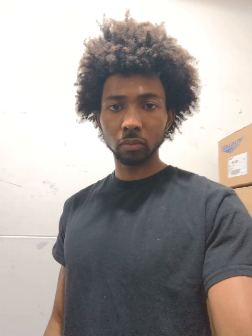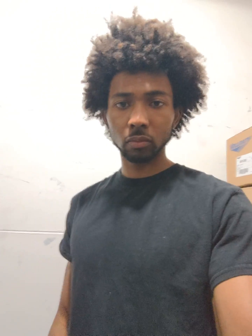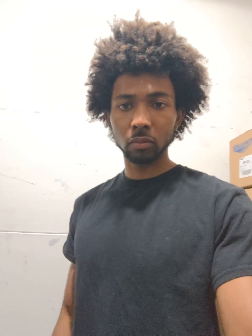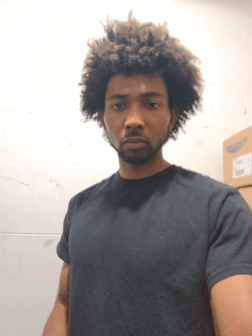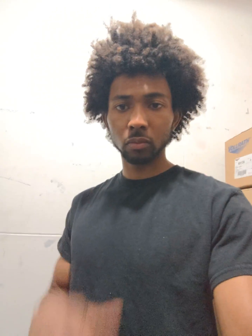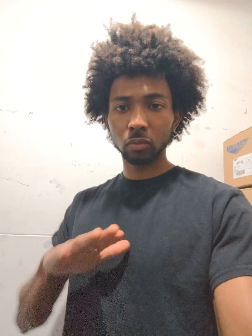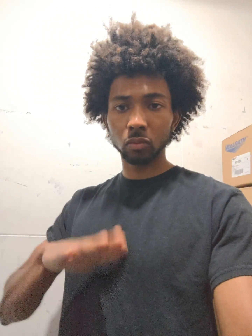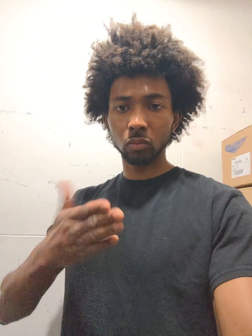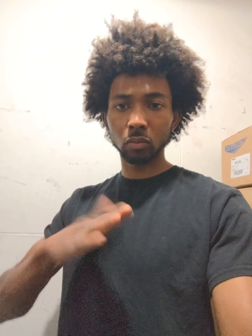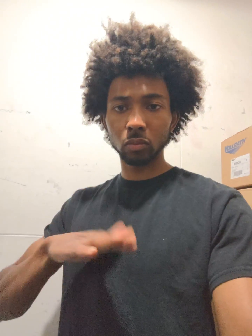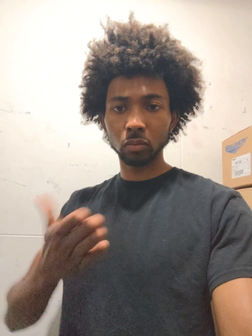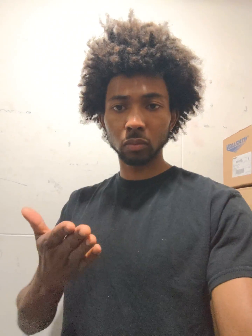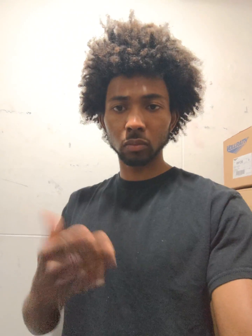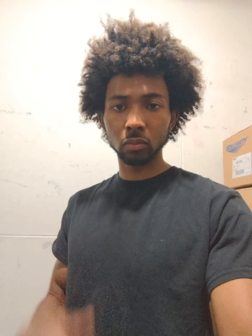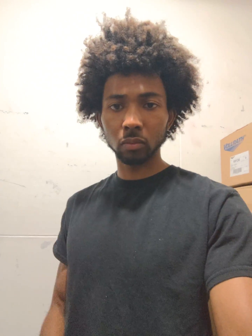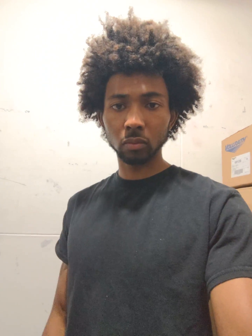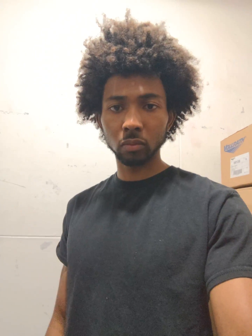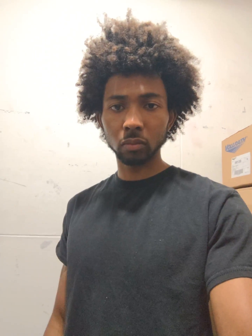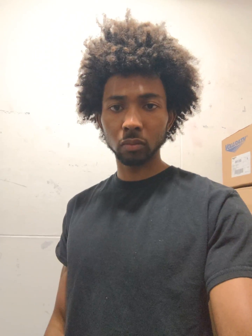kitchen